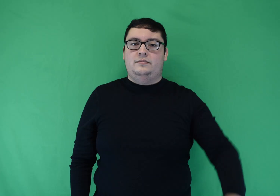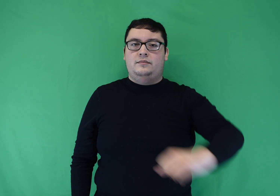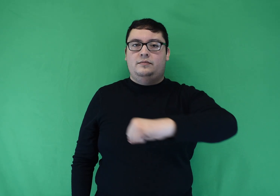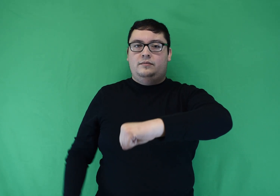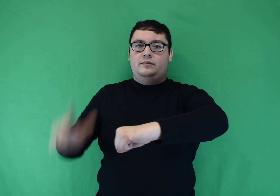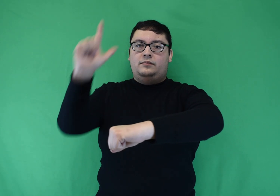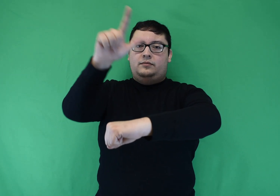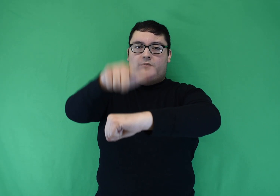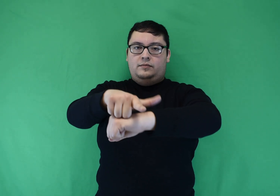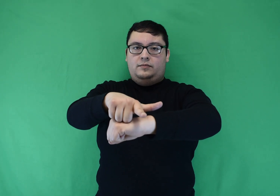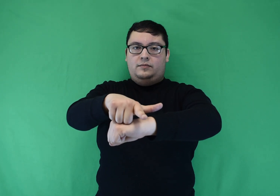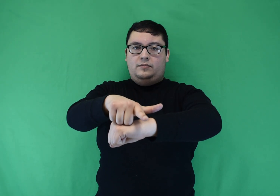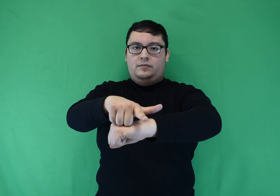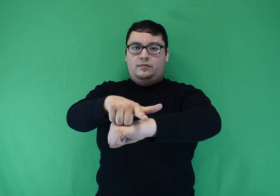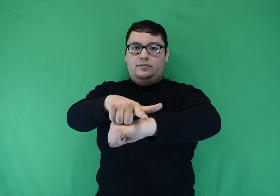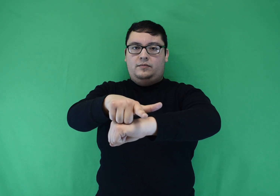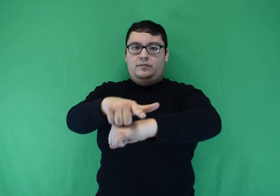especial